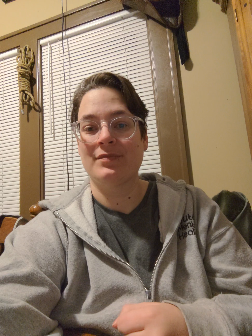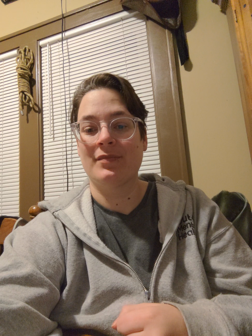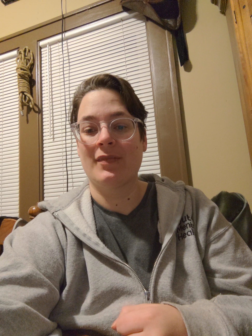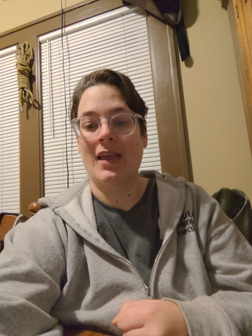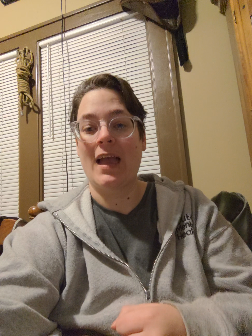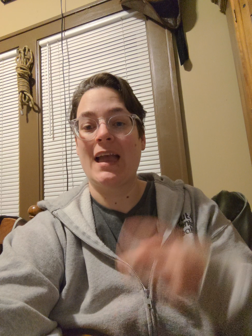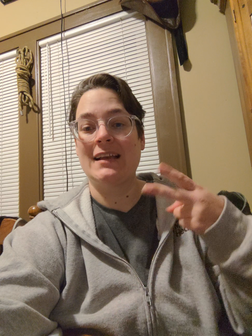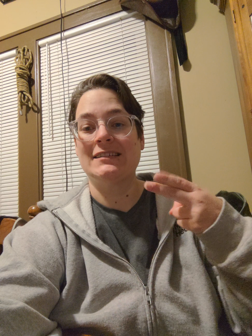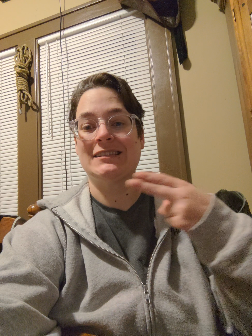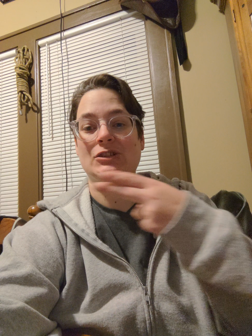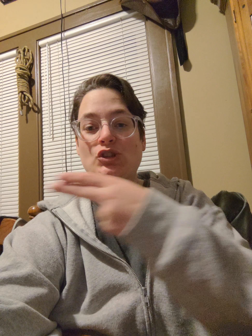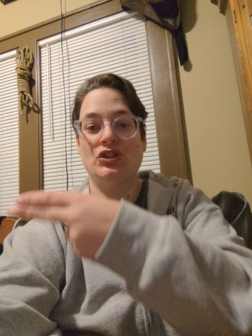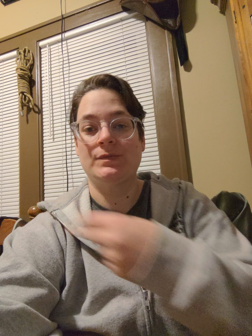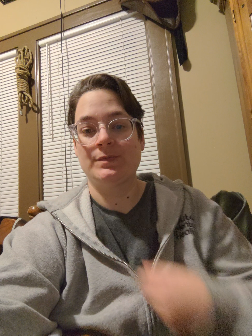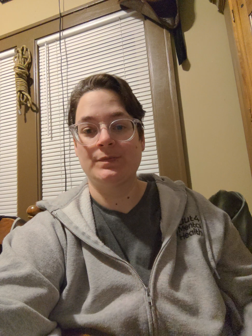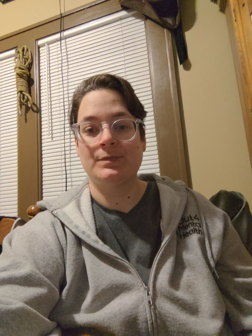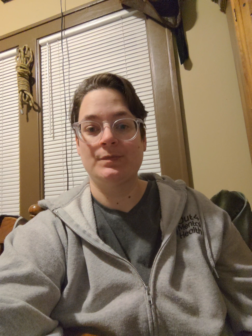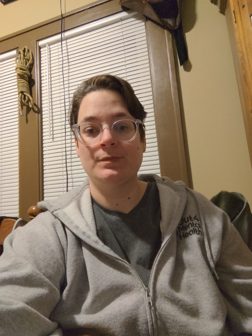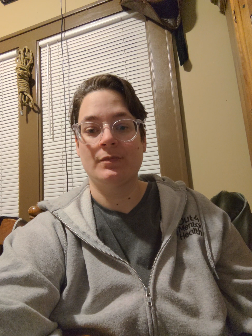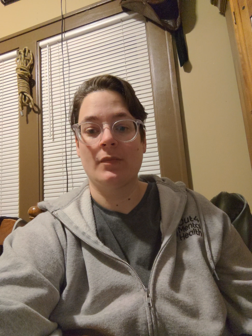scissors